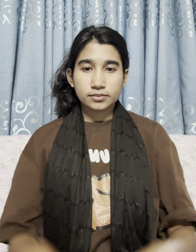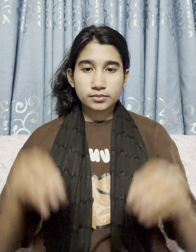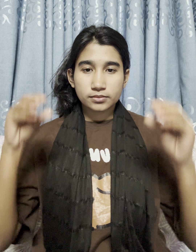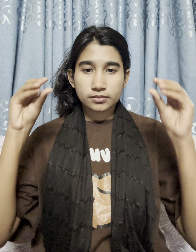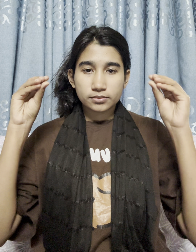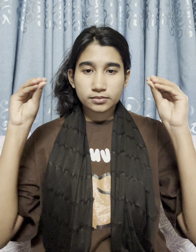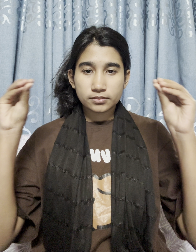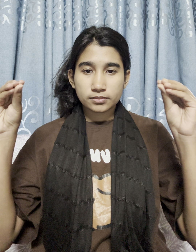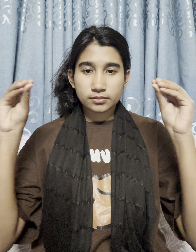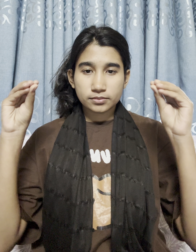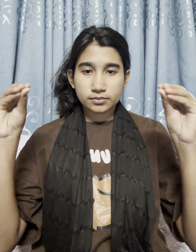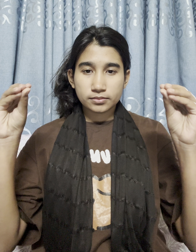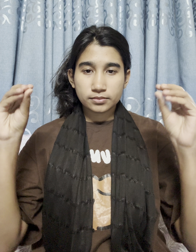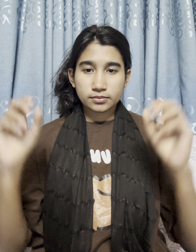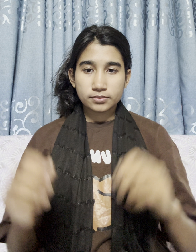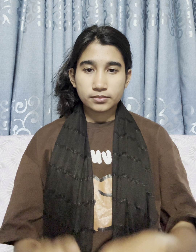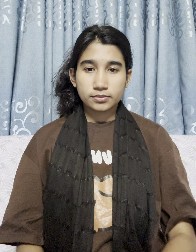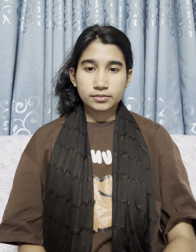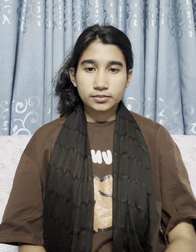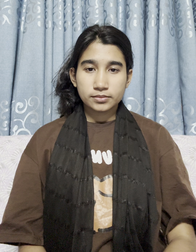উপদেশ দেয়া